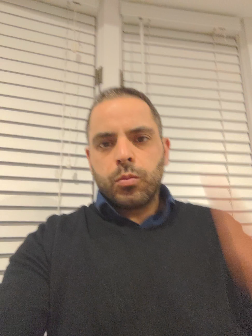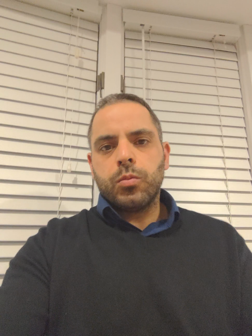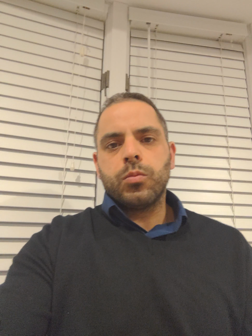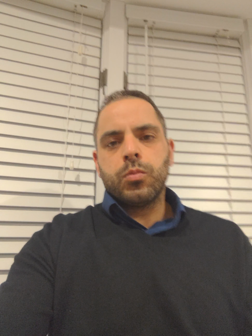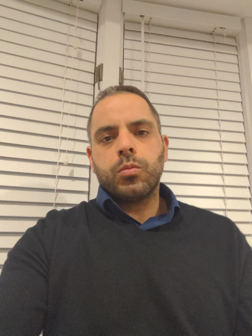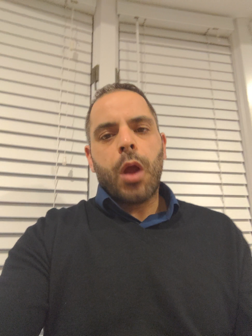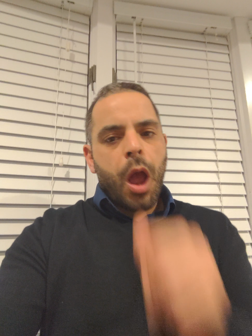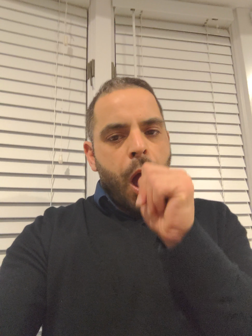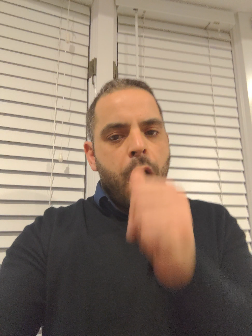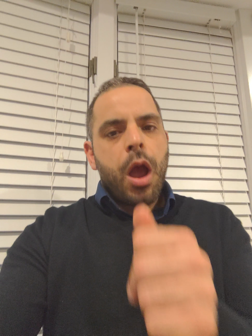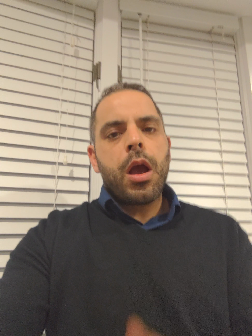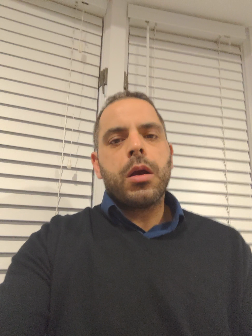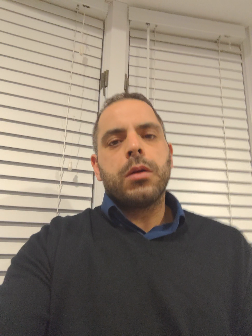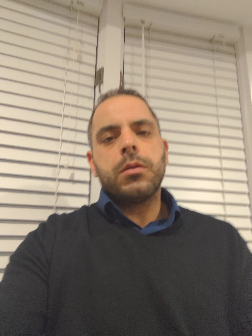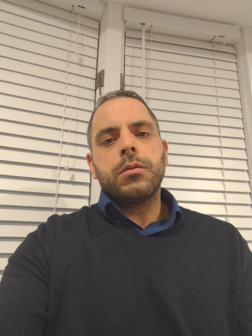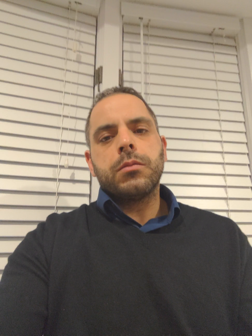nuts